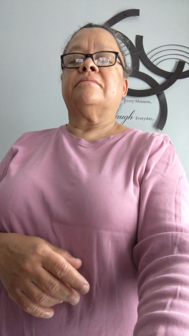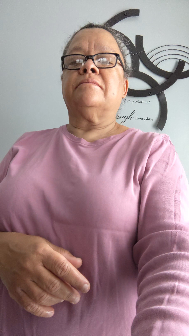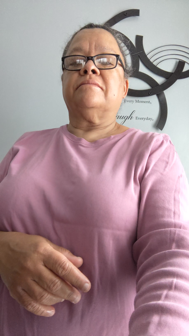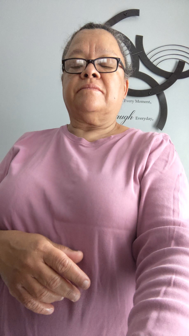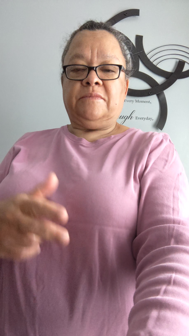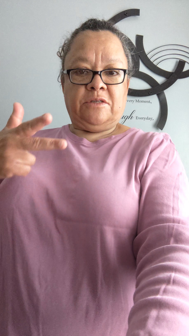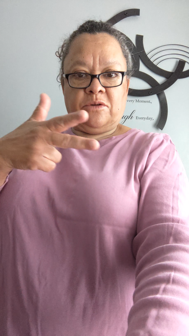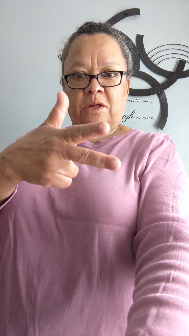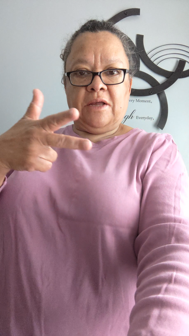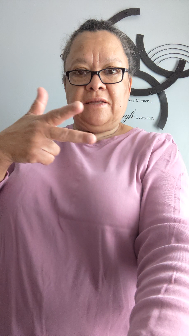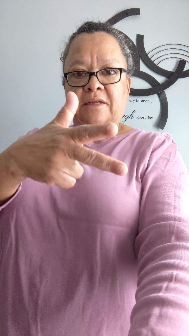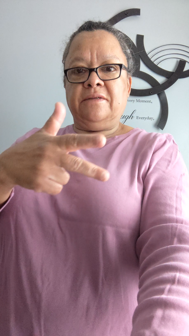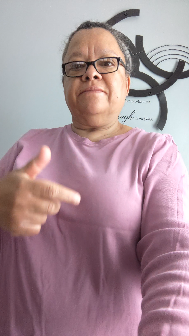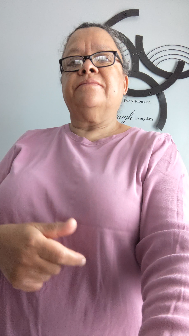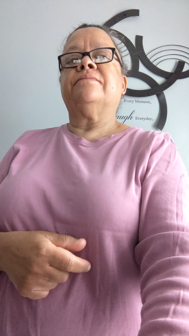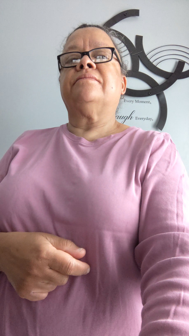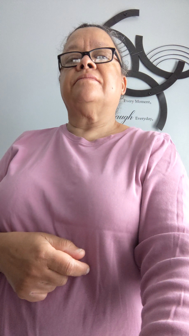garage